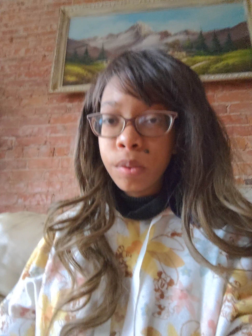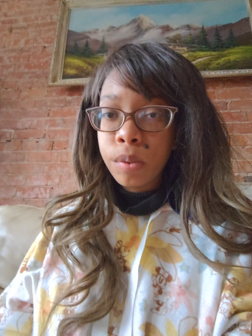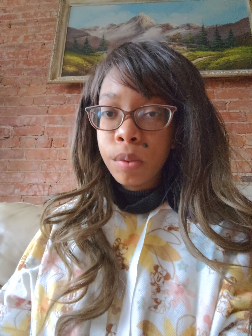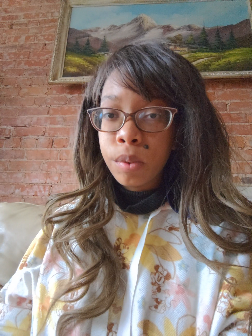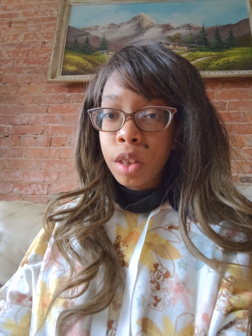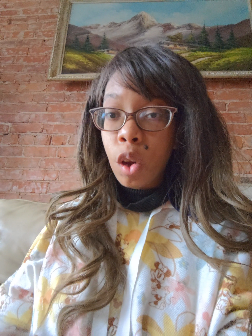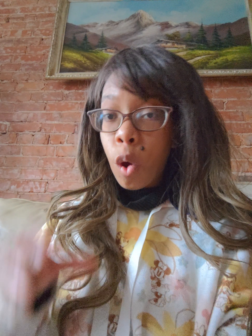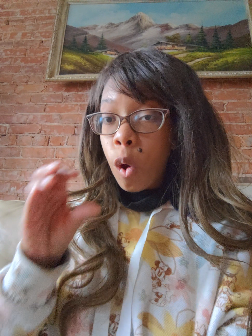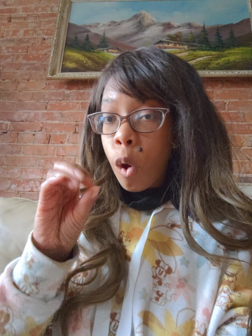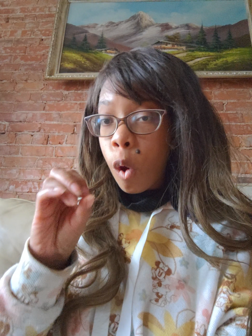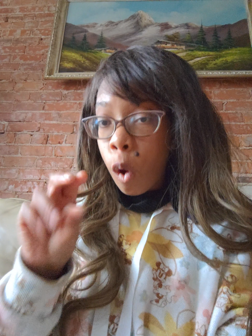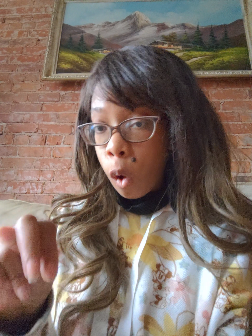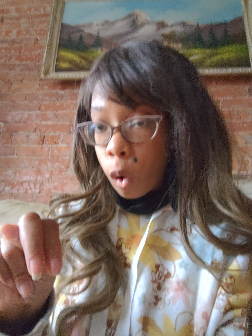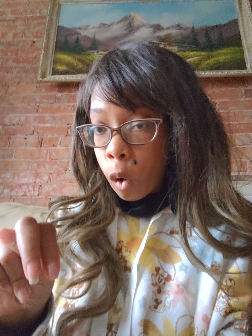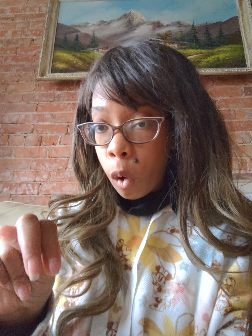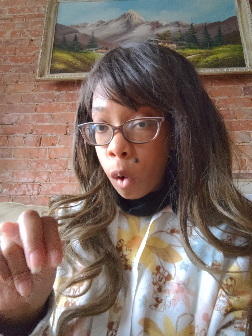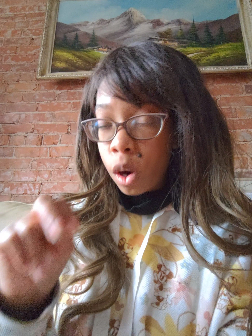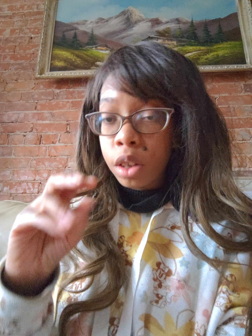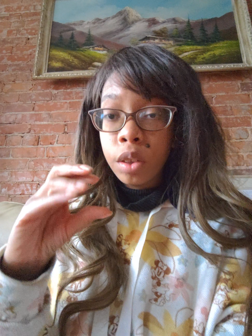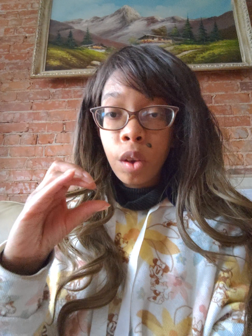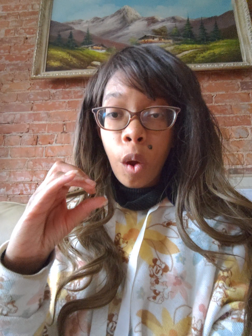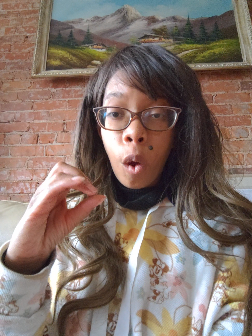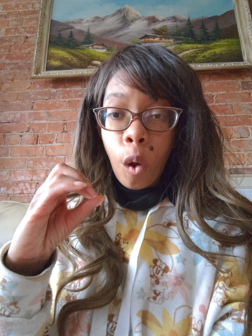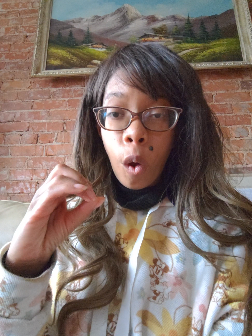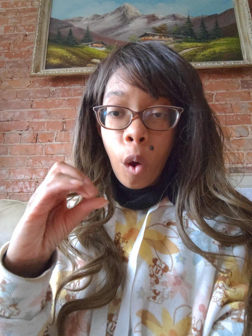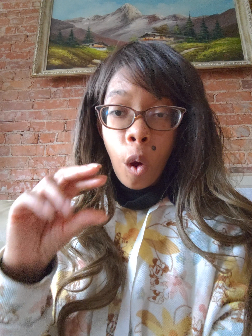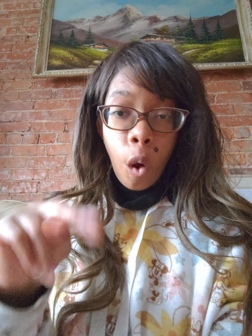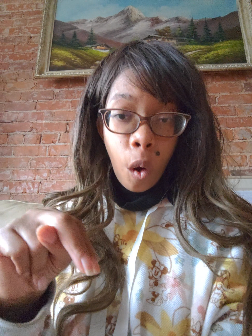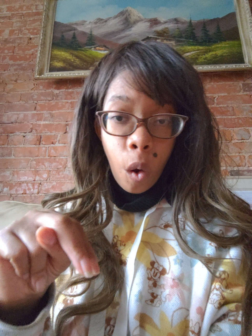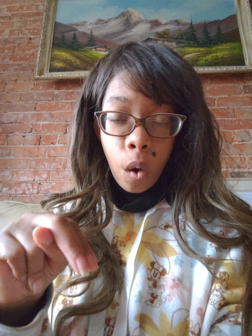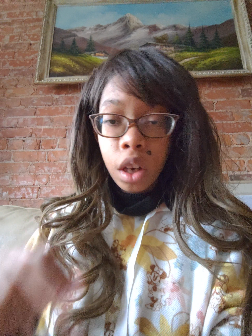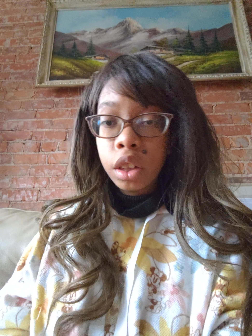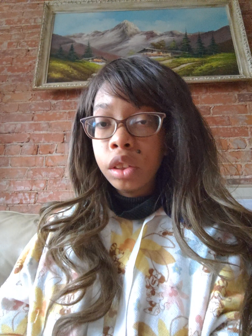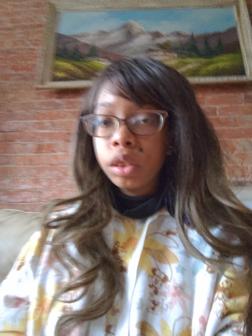on